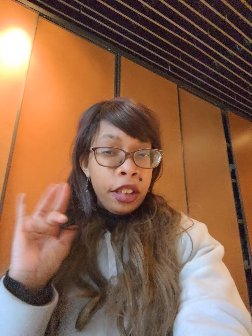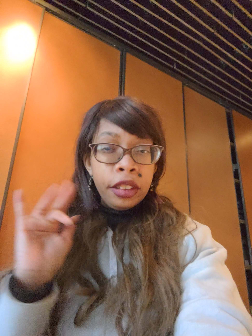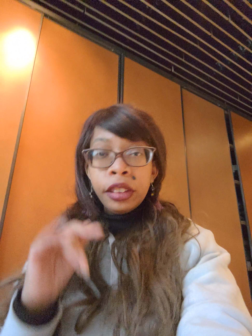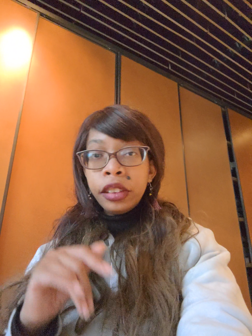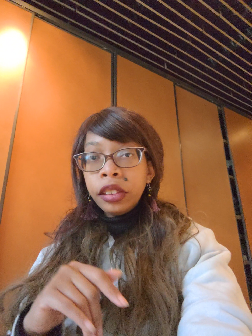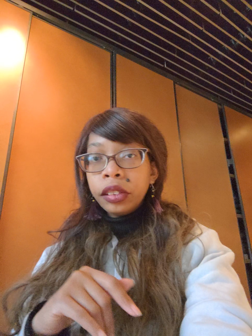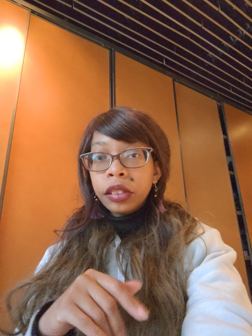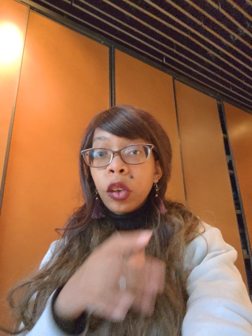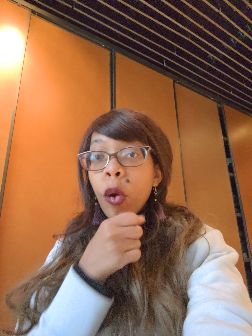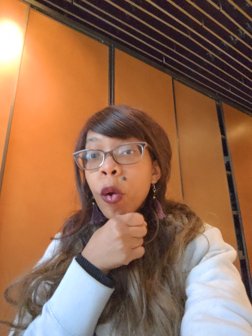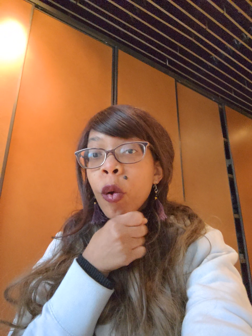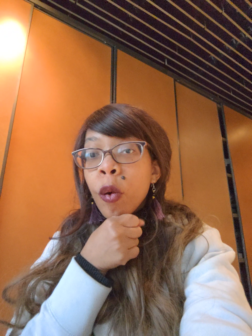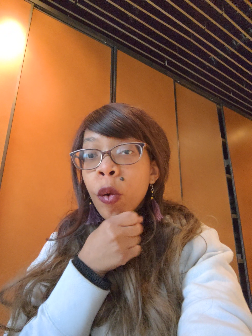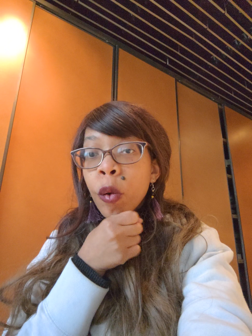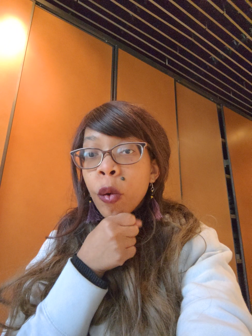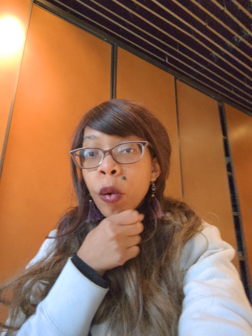orange